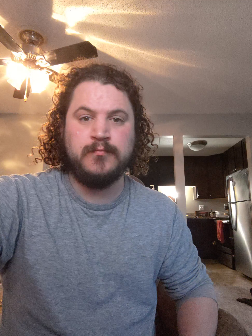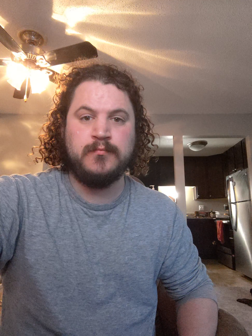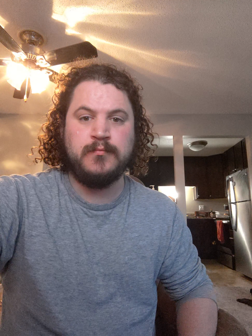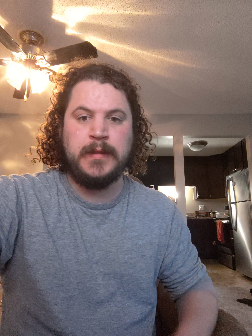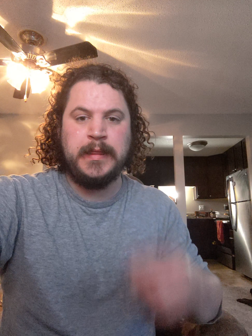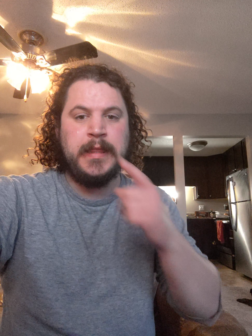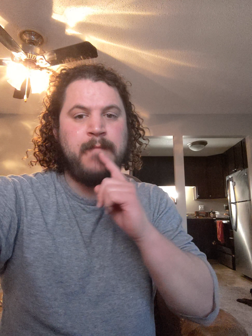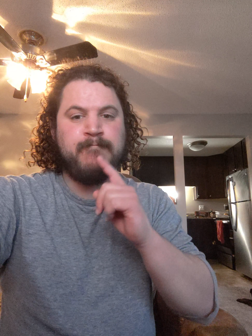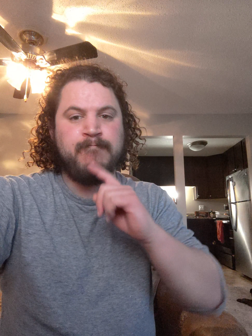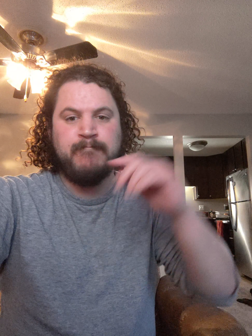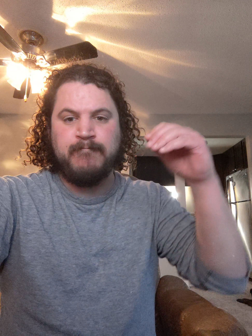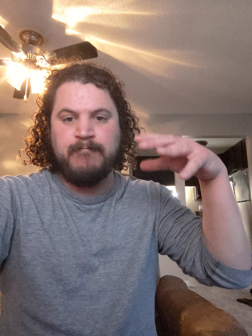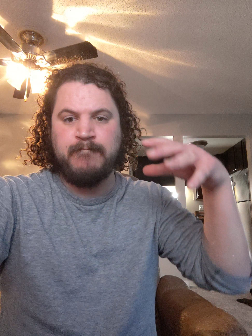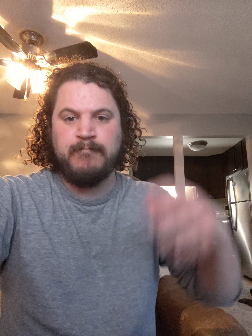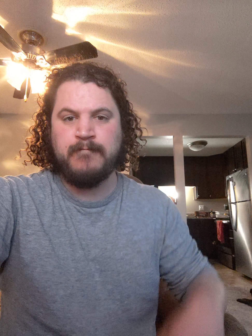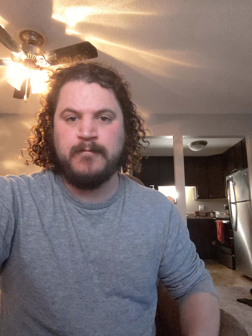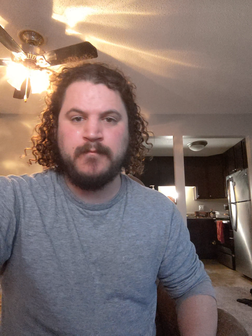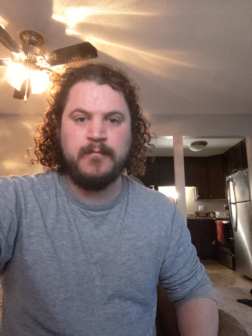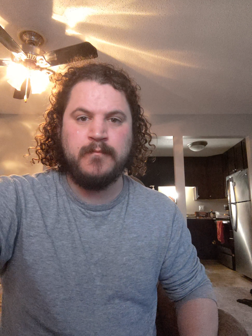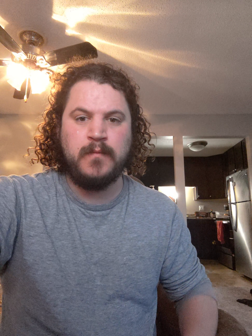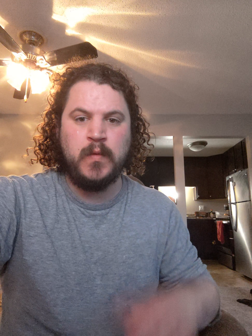lamp